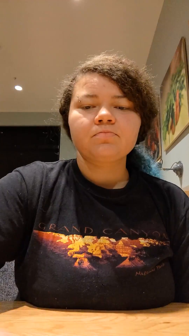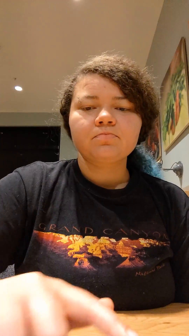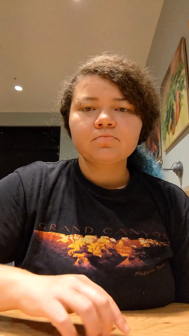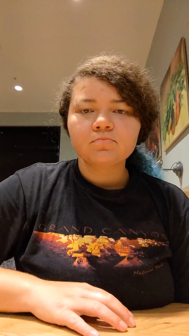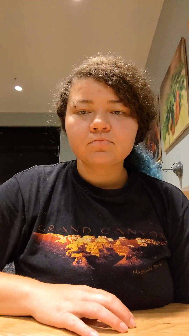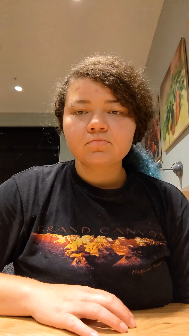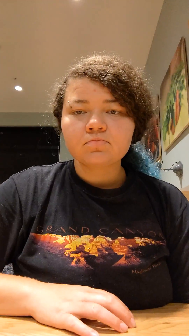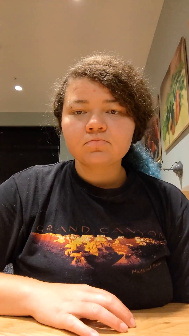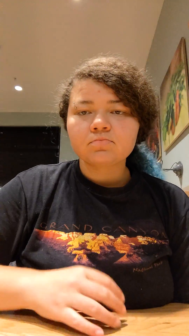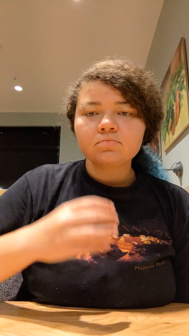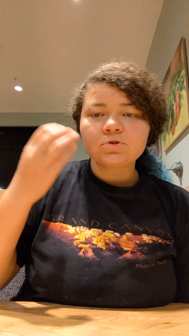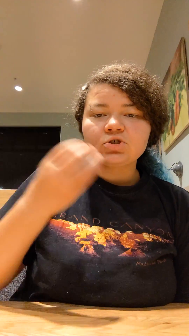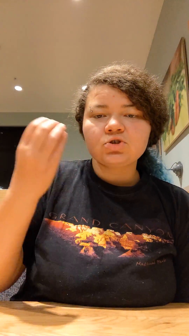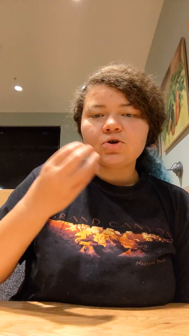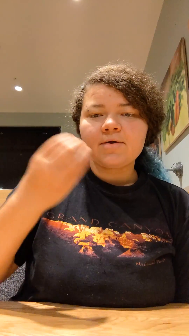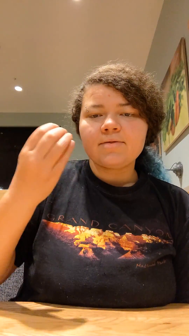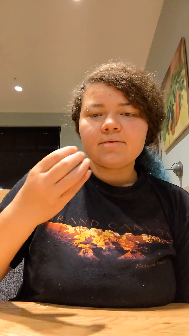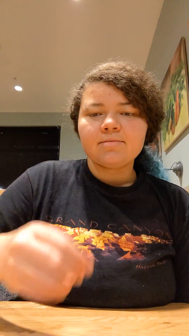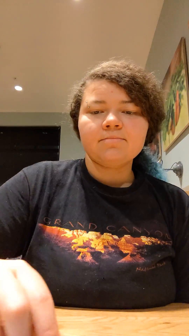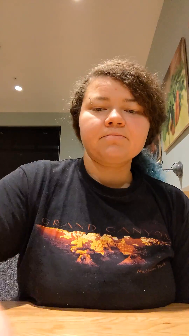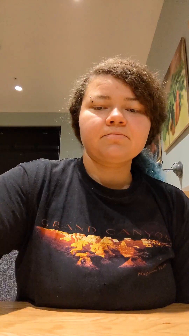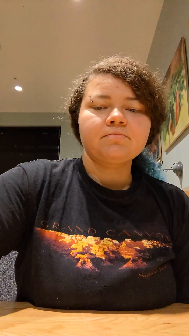shake